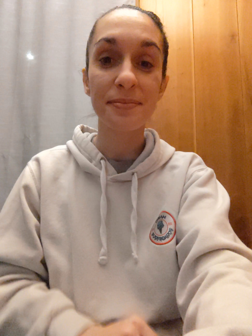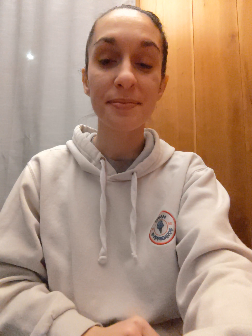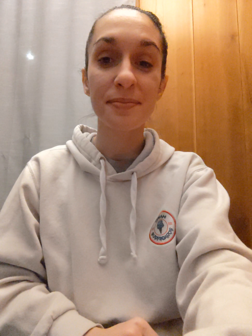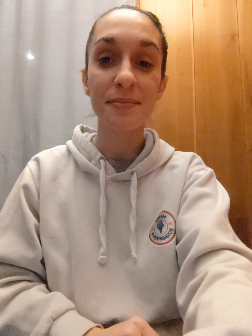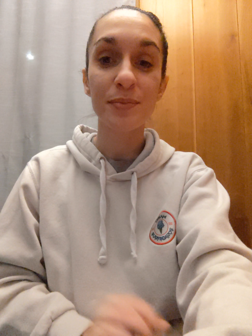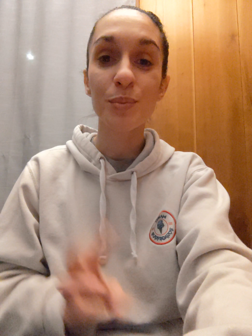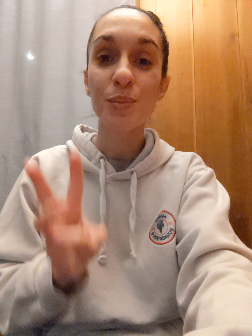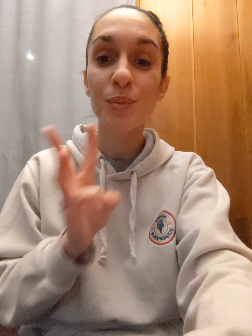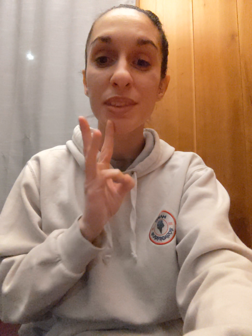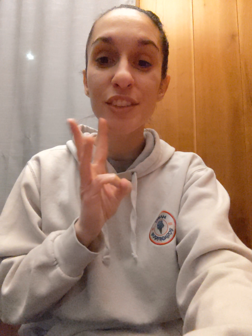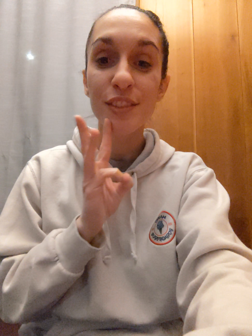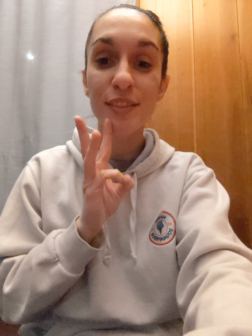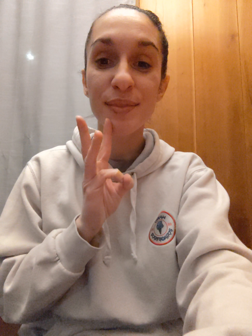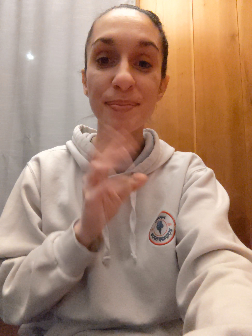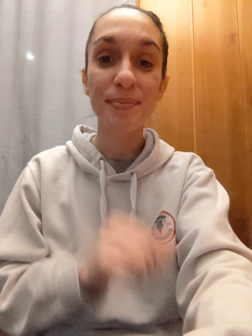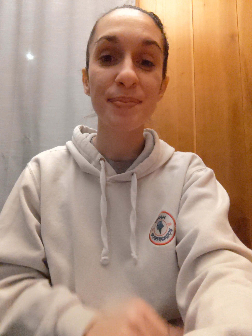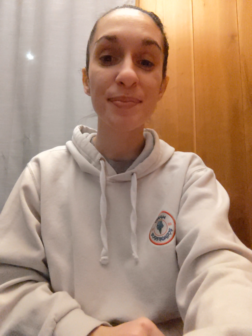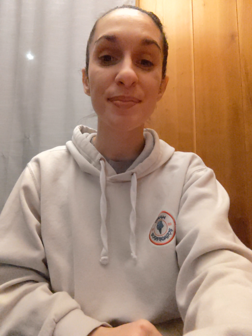water